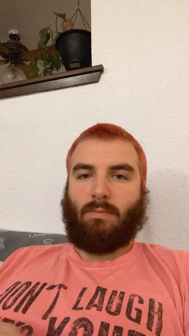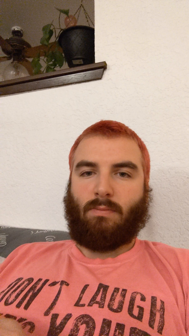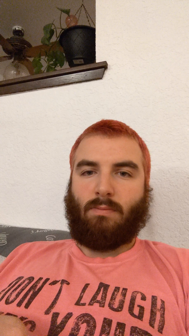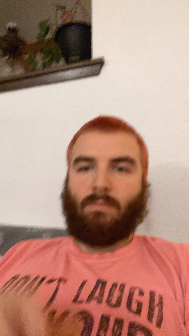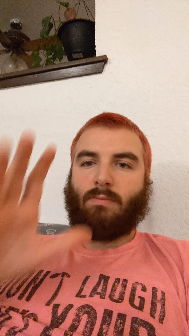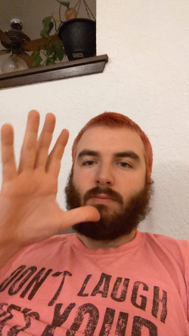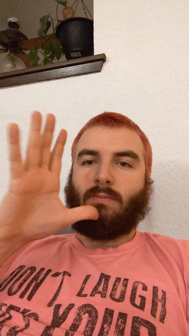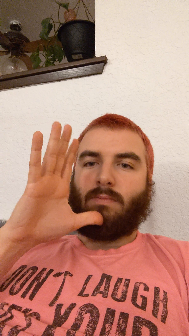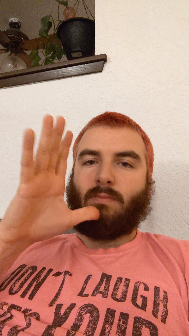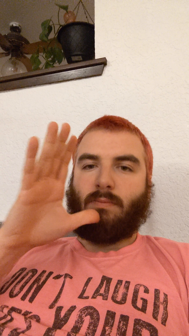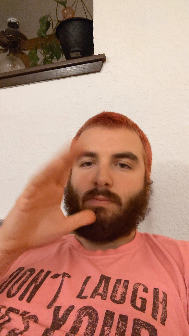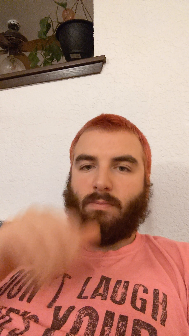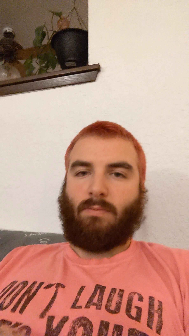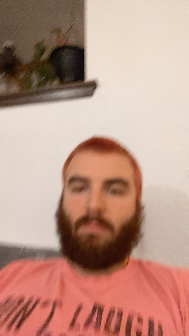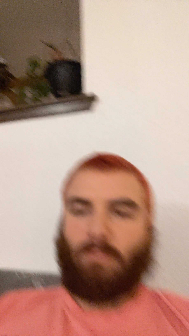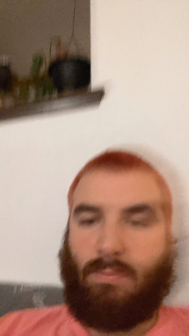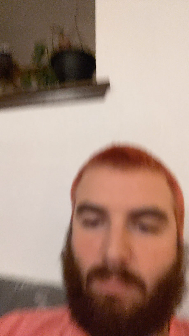mommy